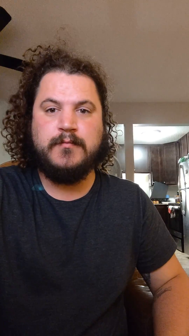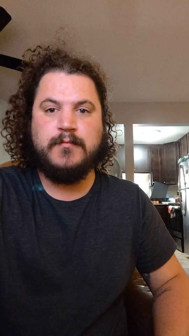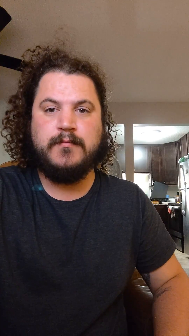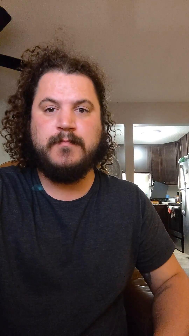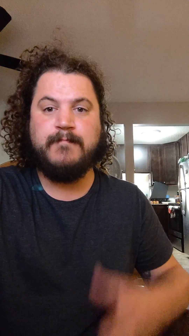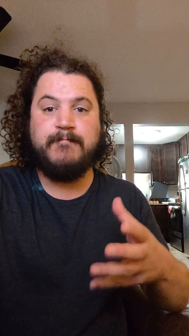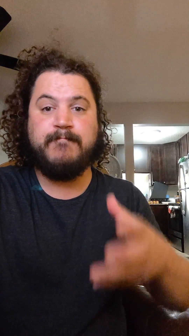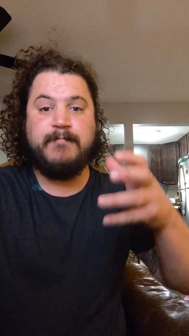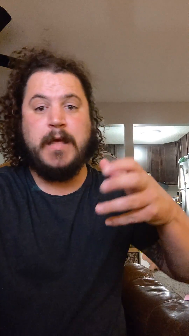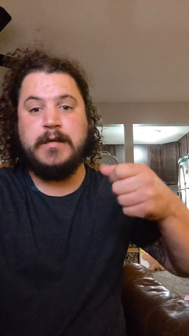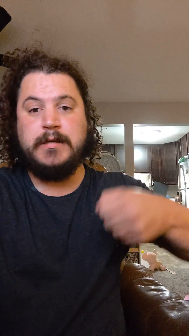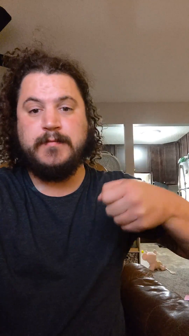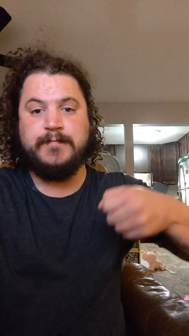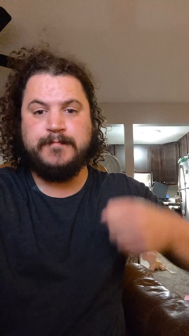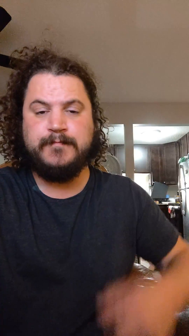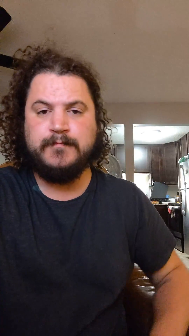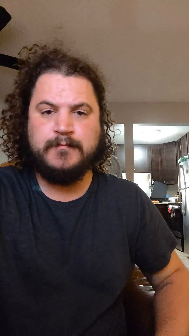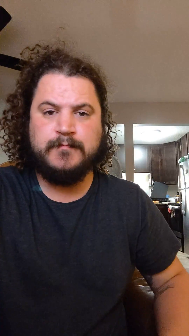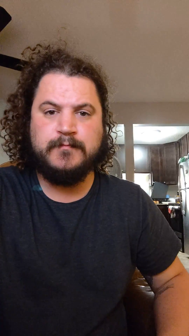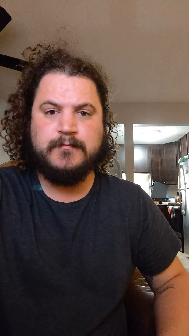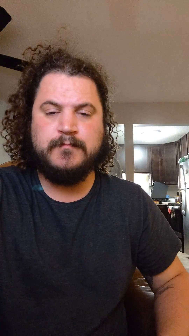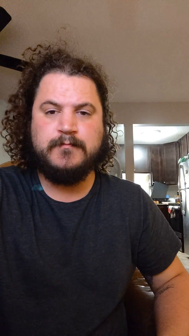bucket